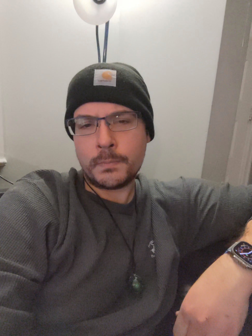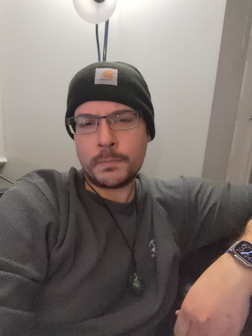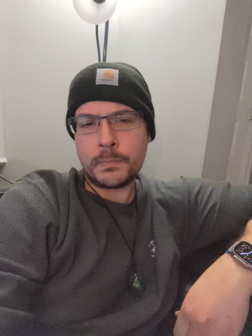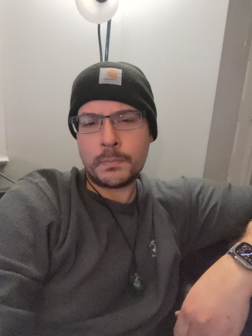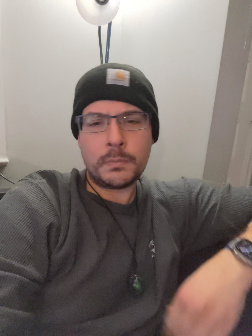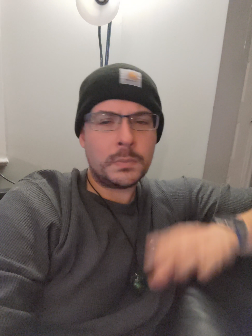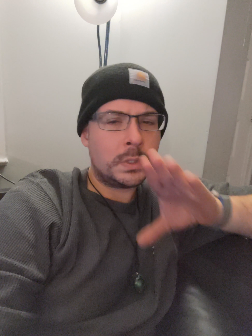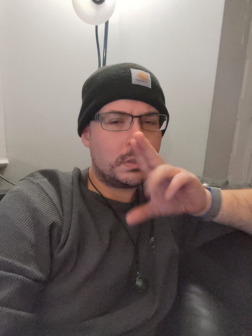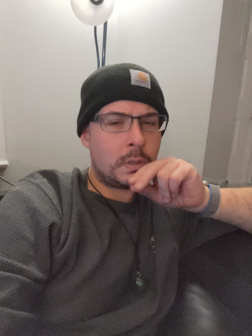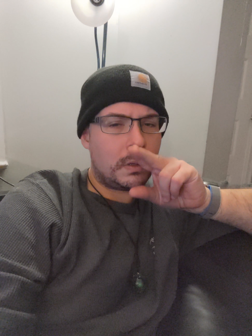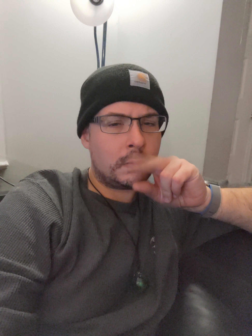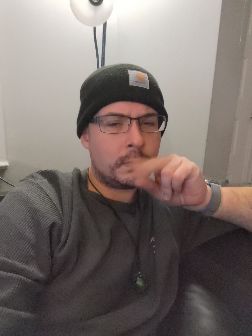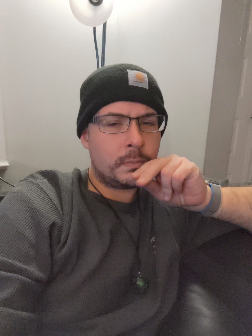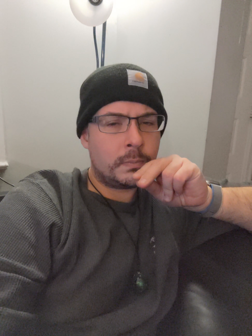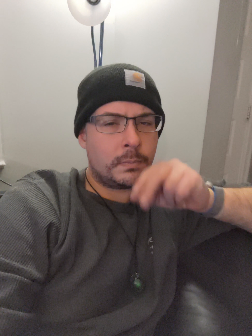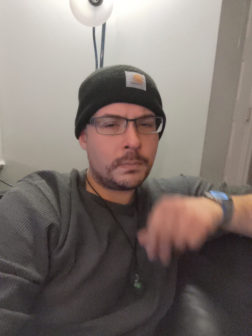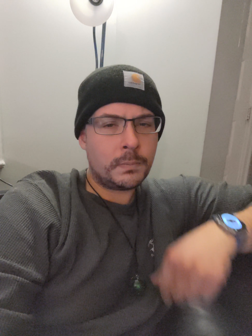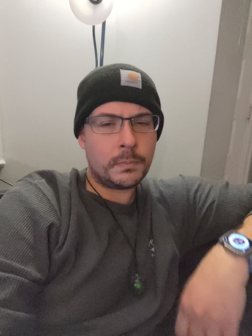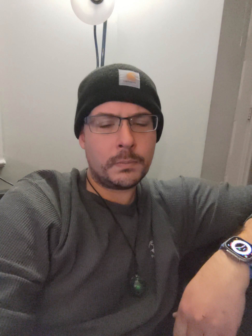duck